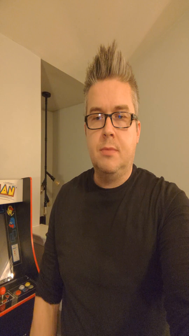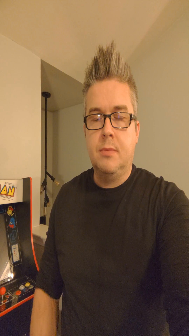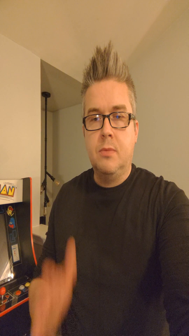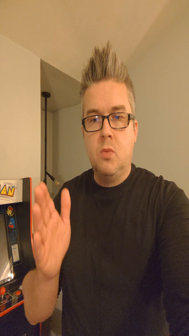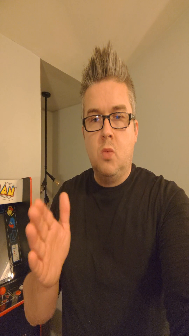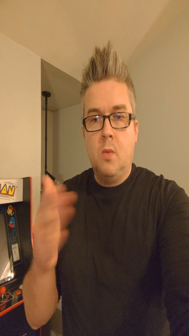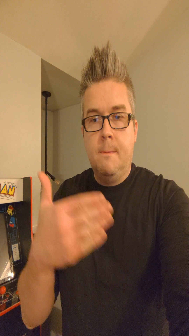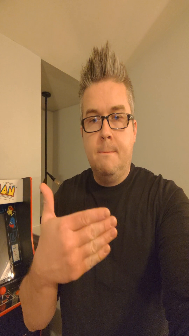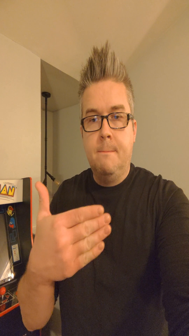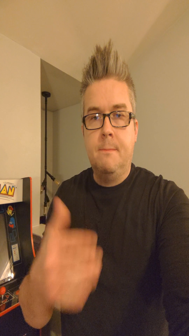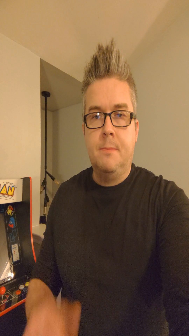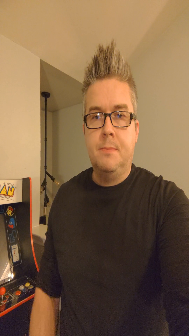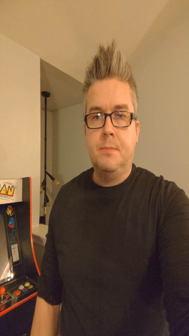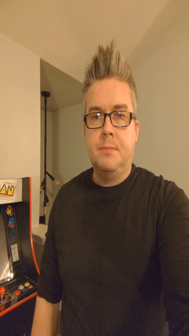room